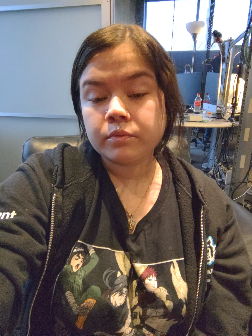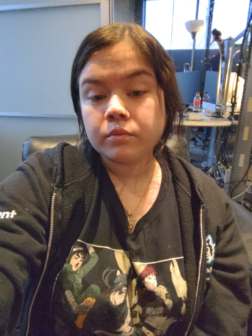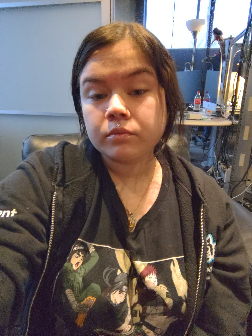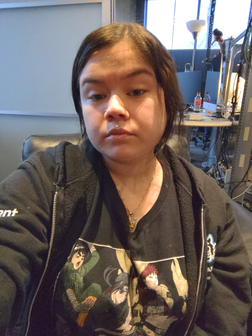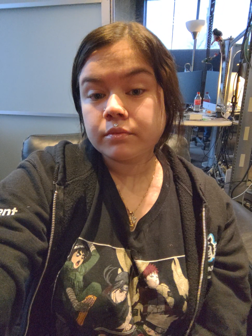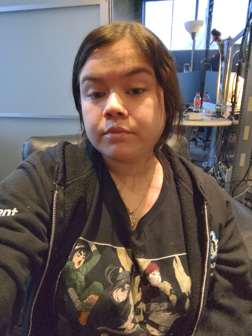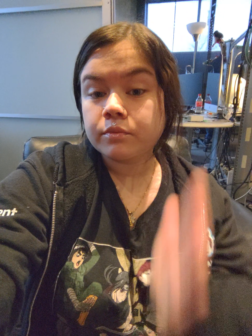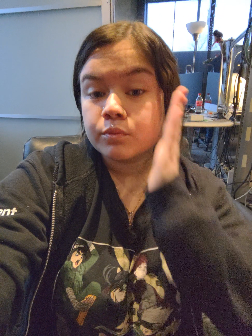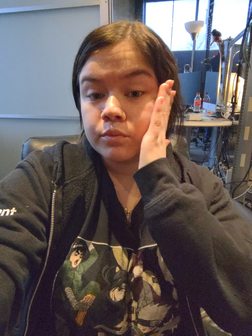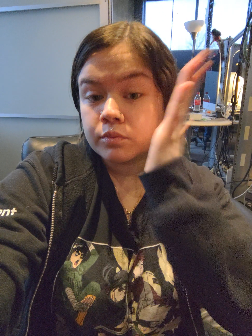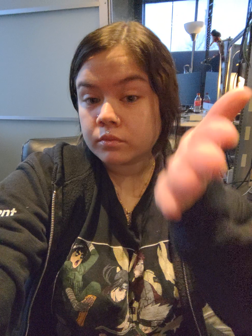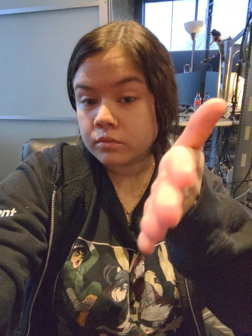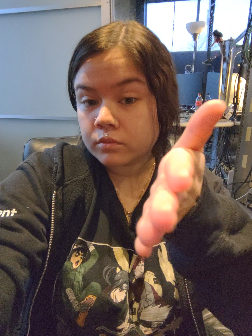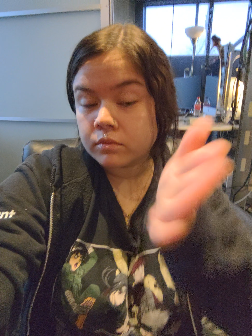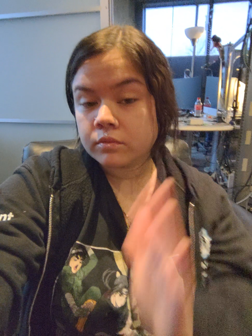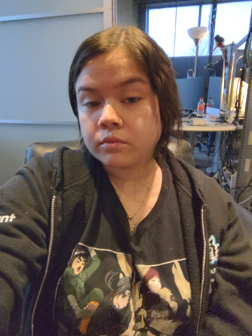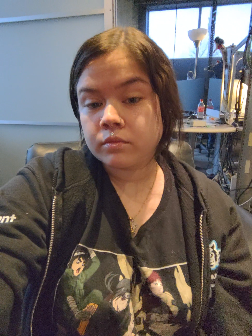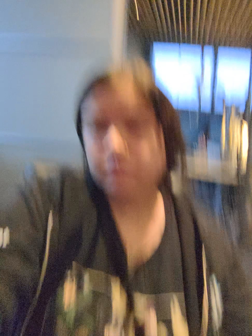will